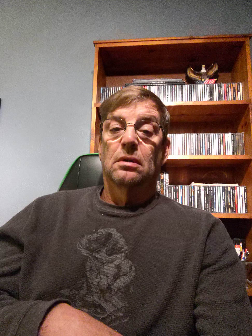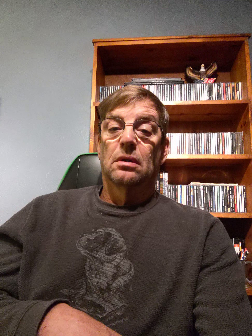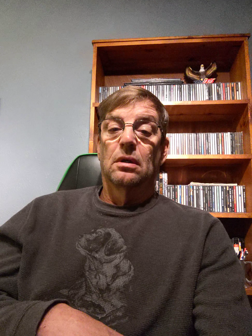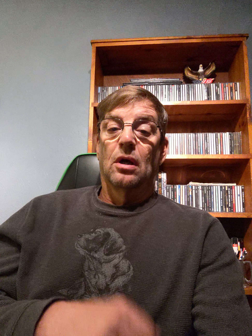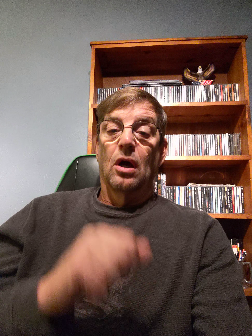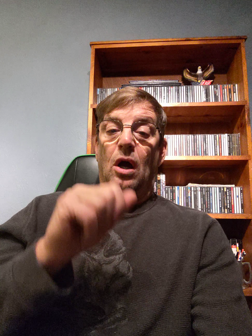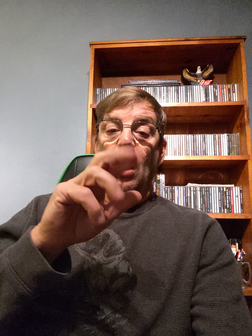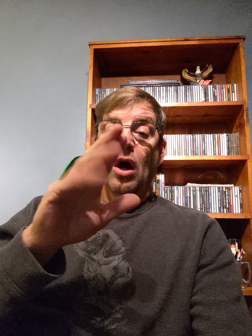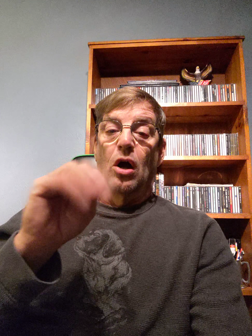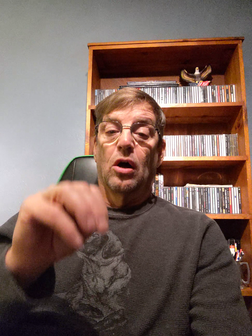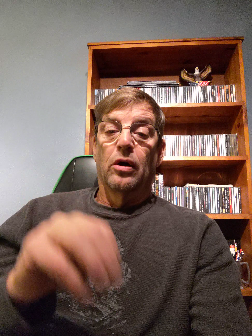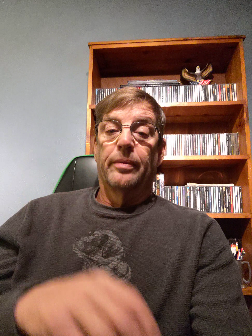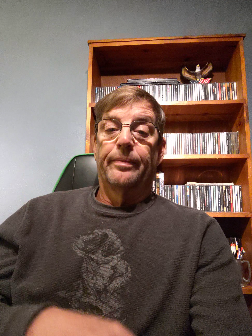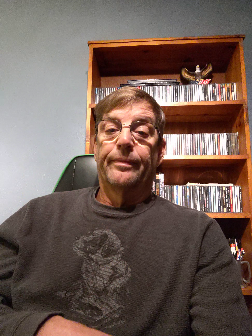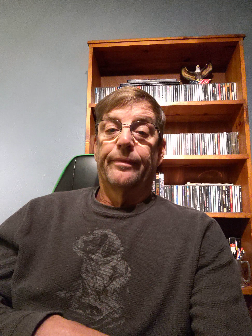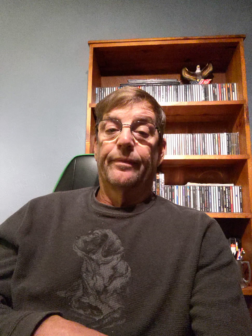arm